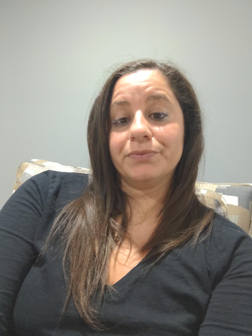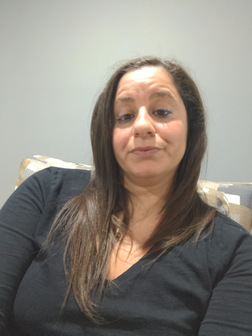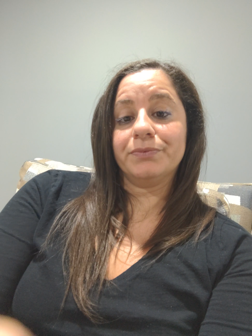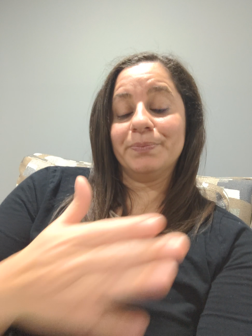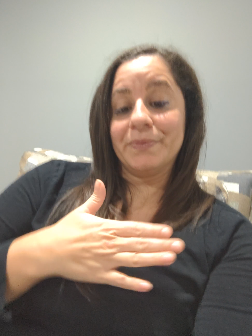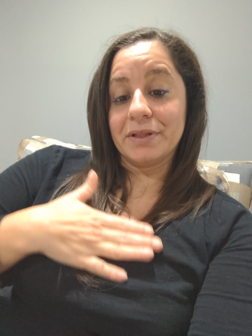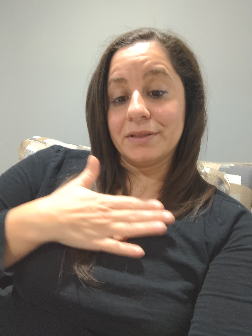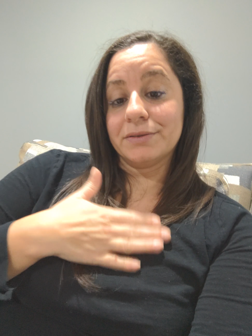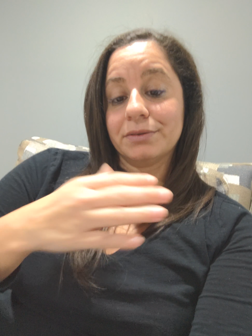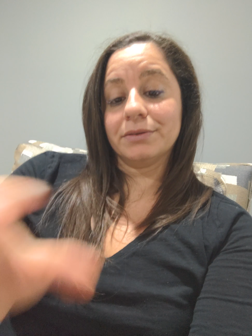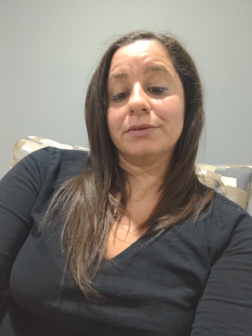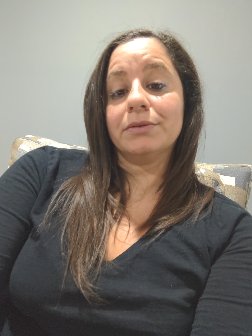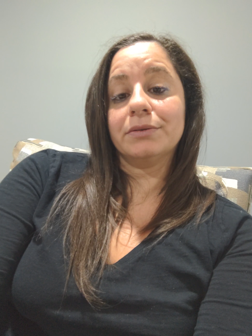please